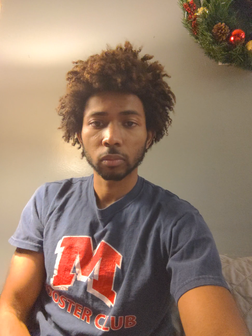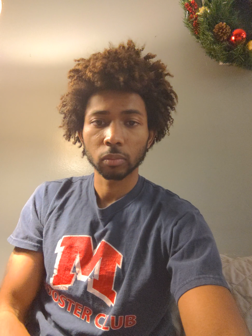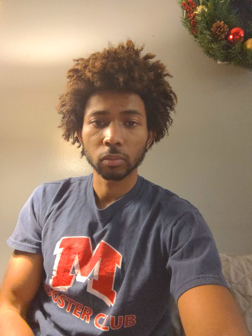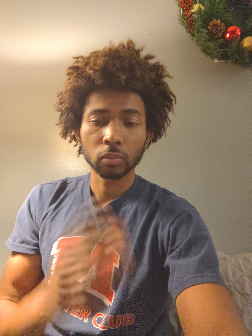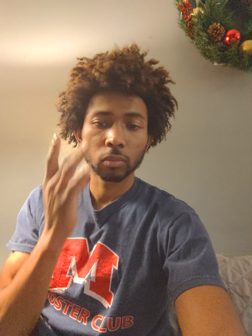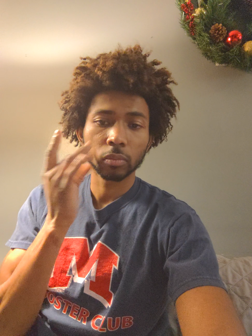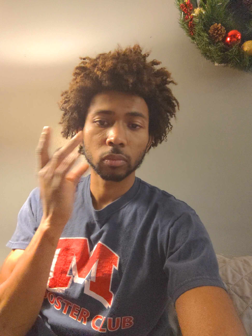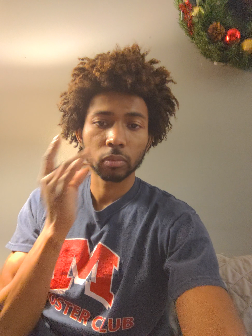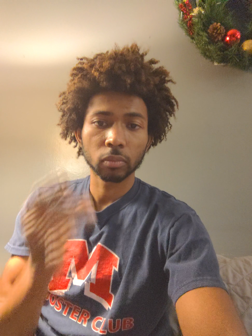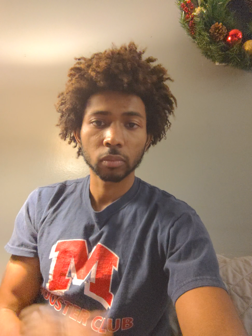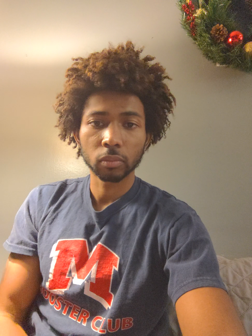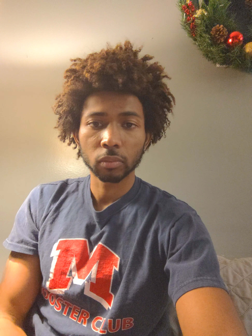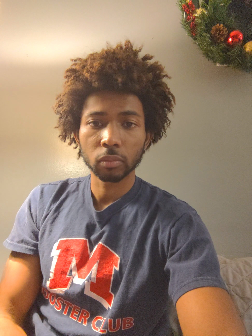cat